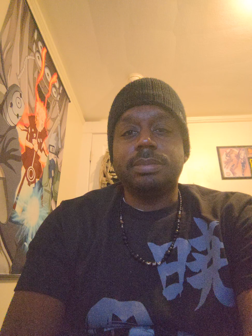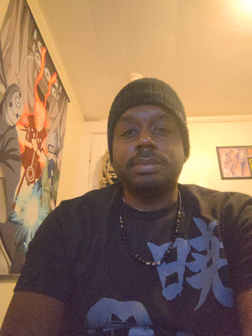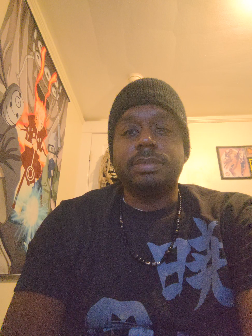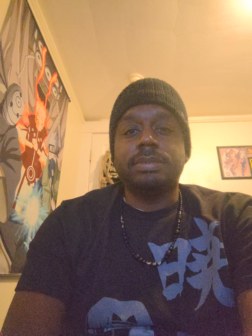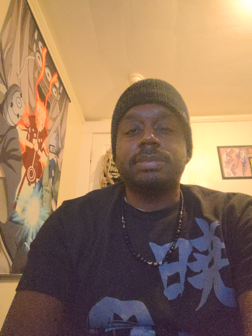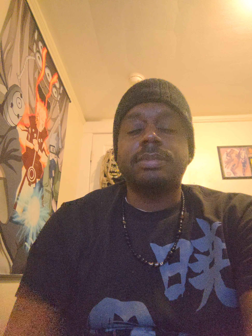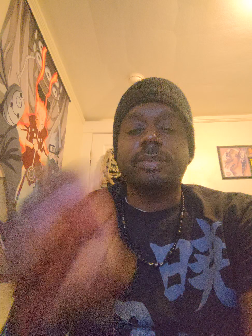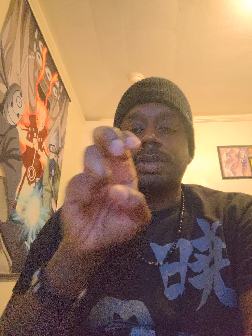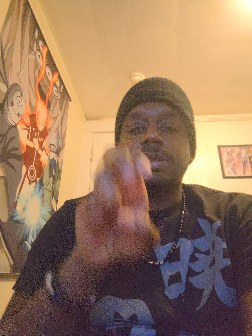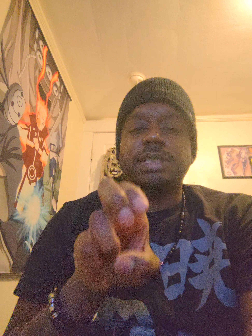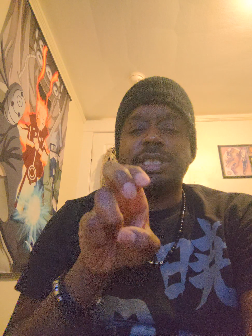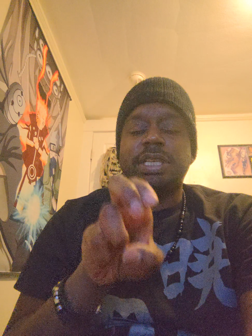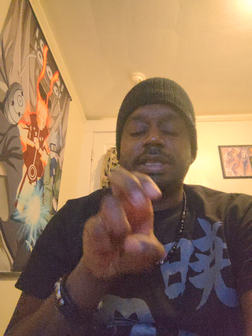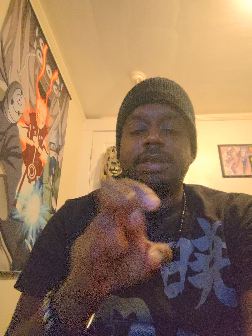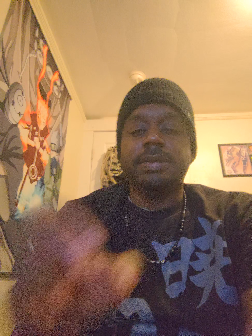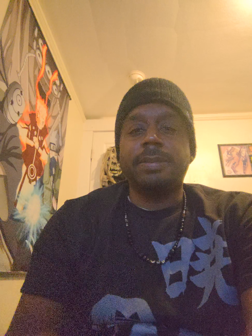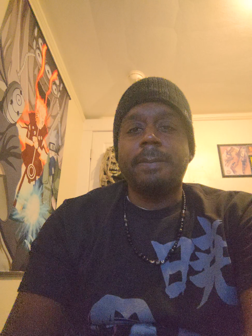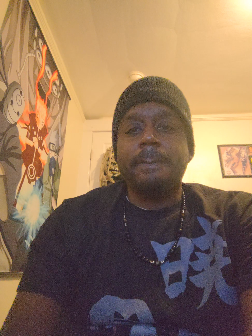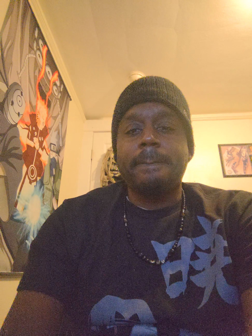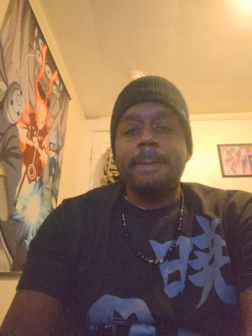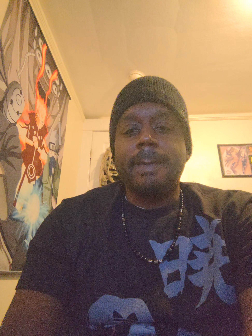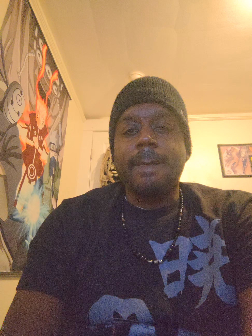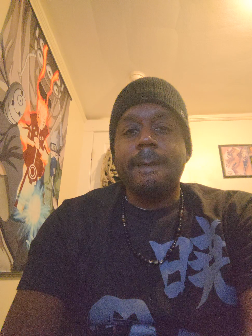chair